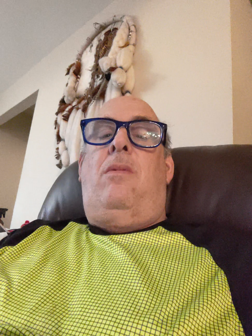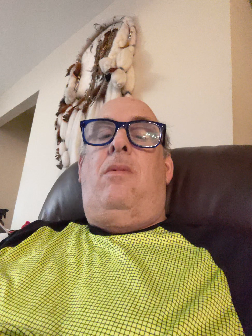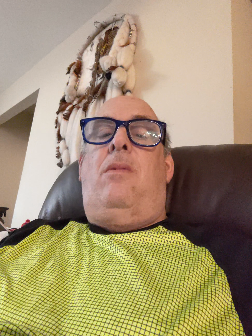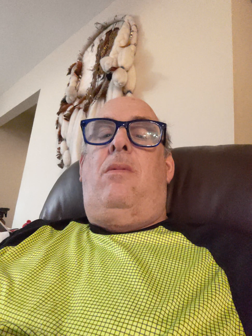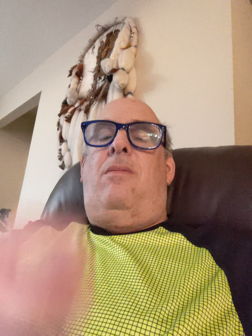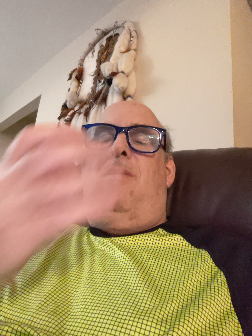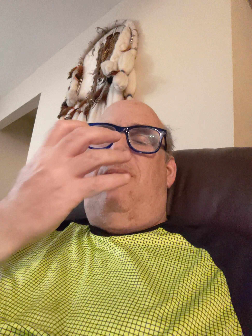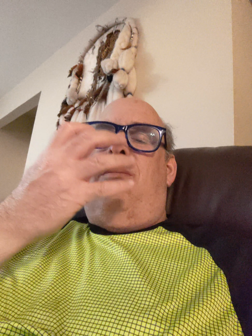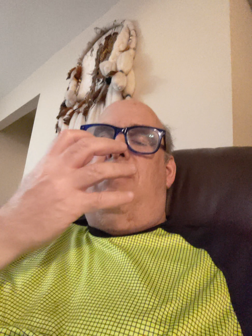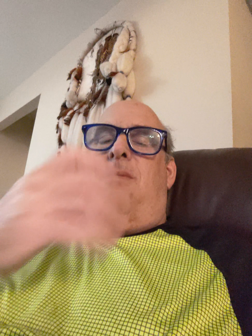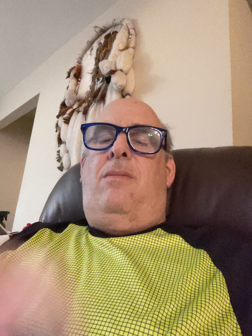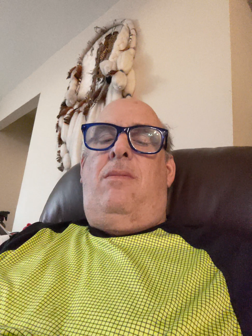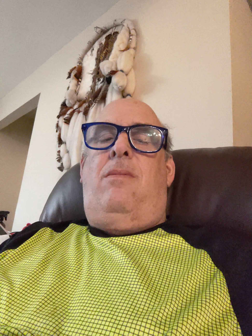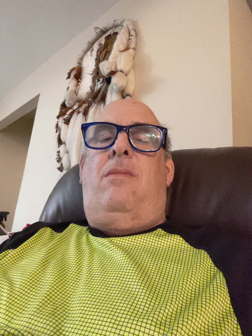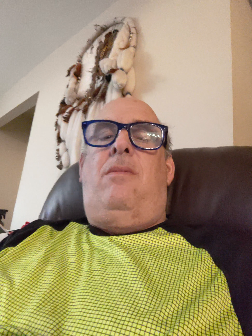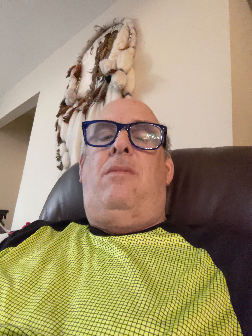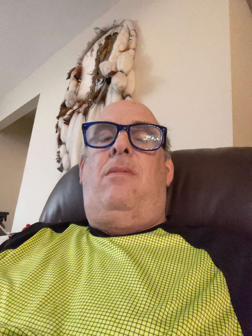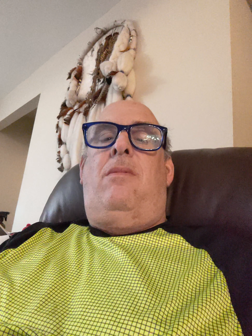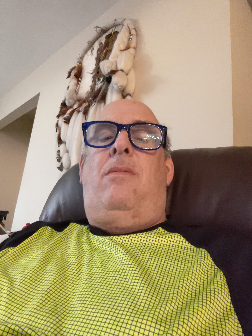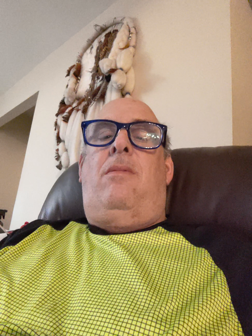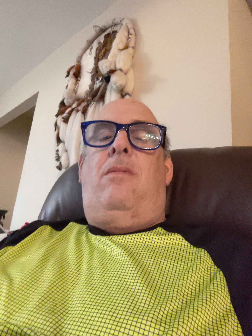mad